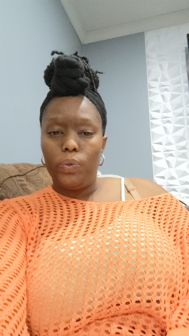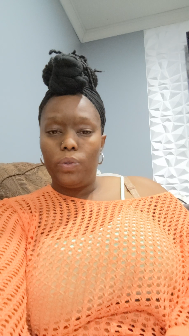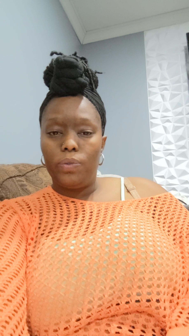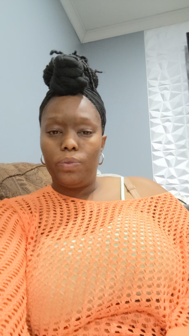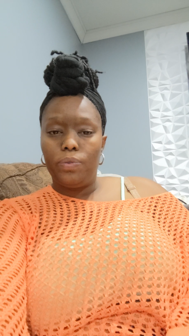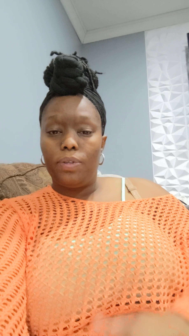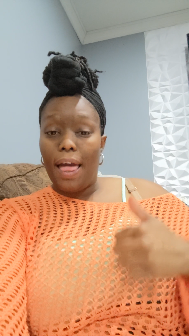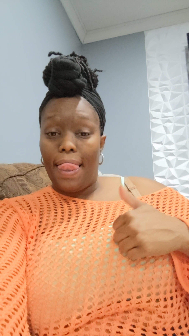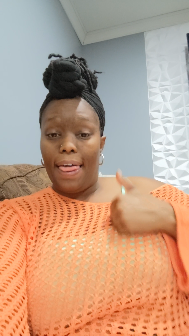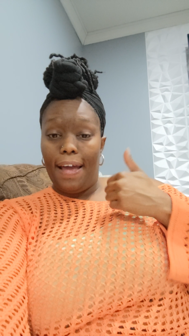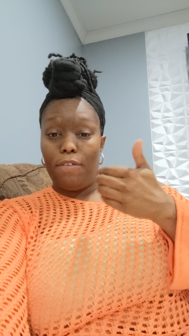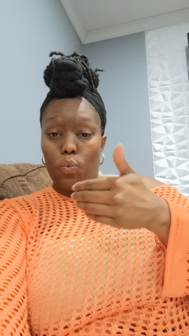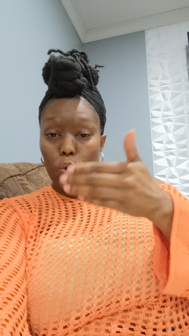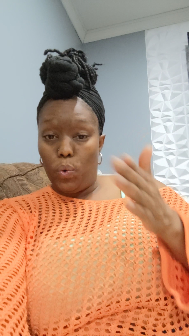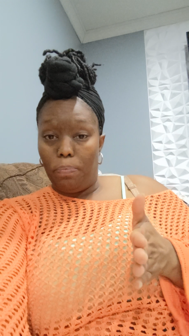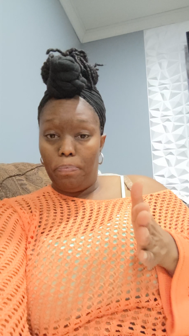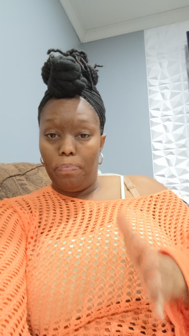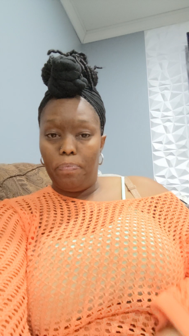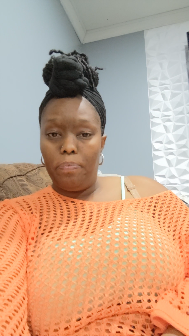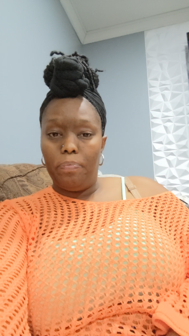living room